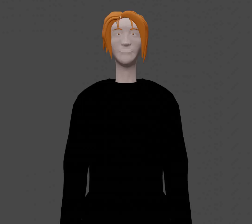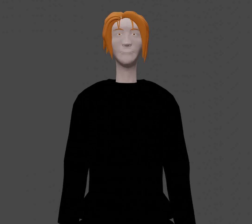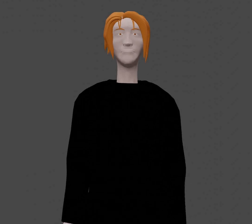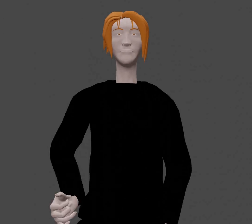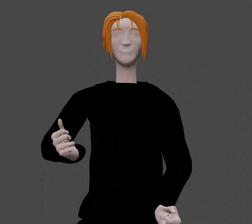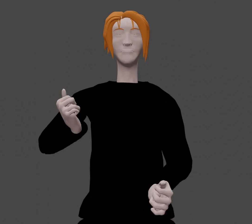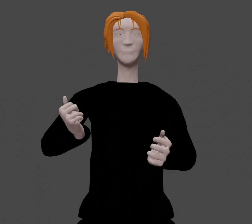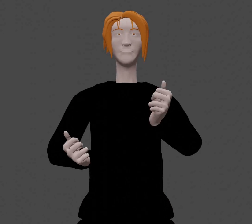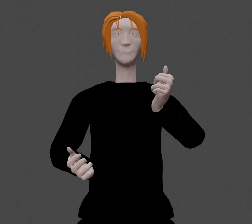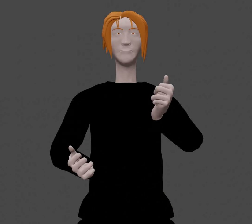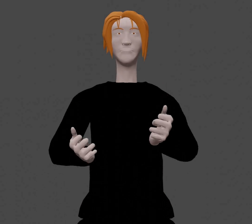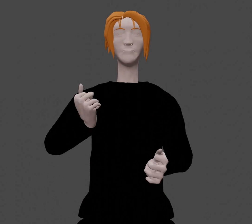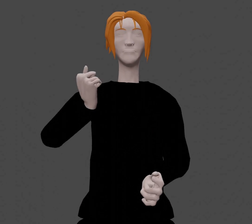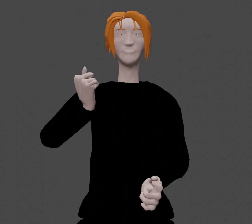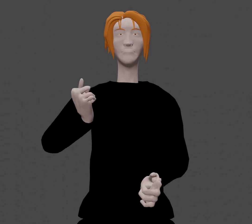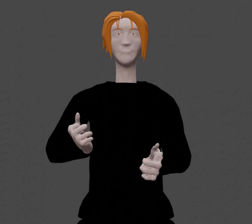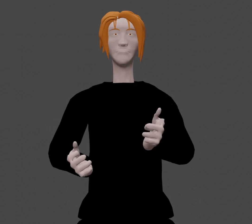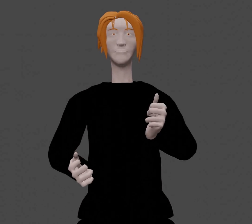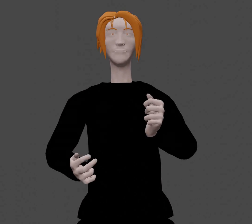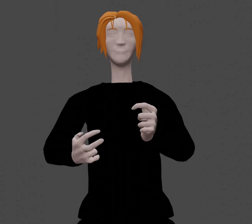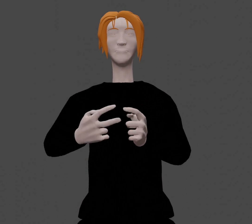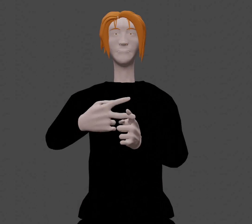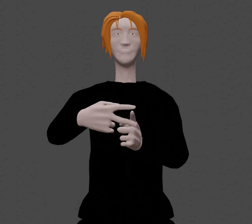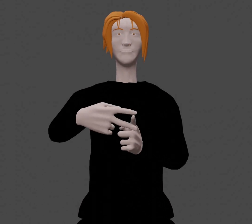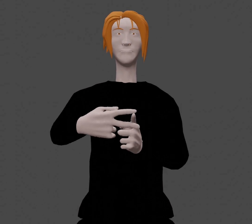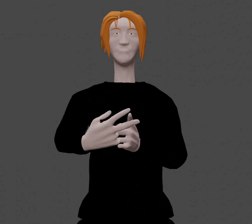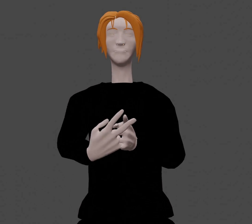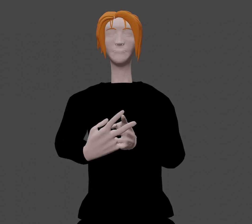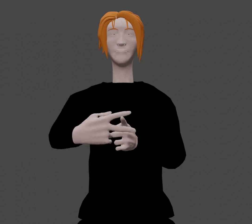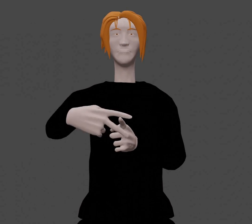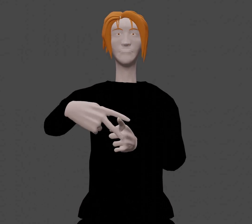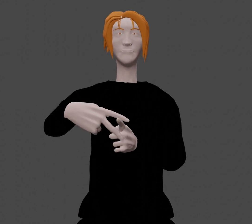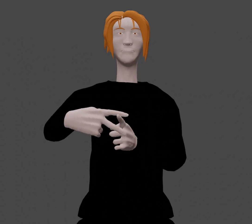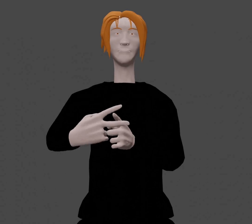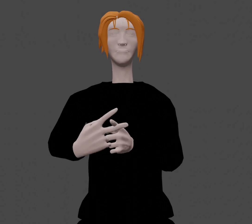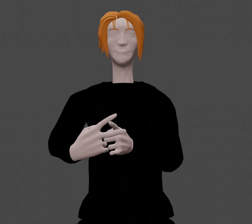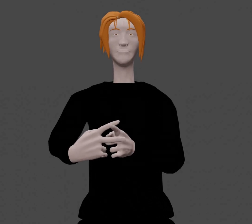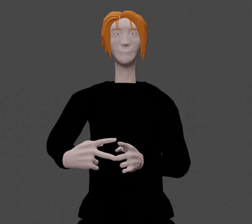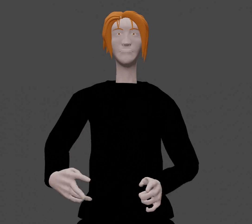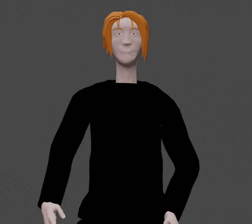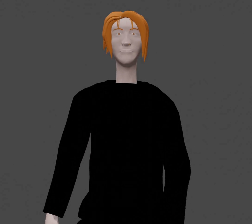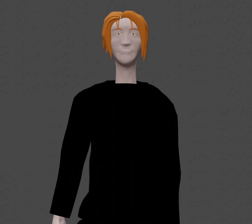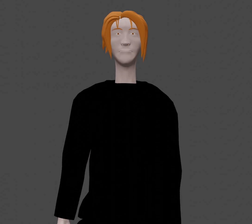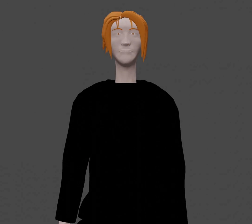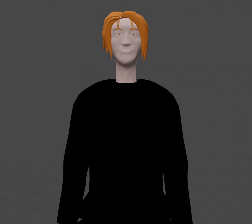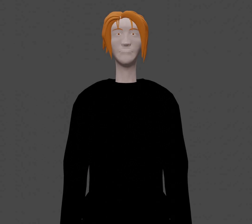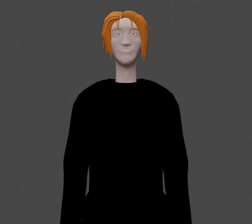Auto Mechanic